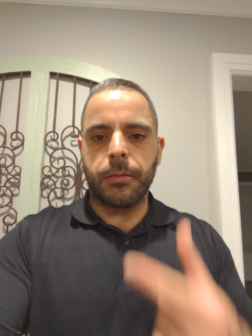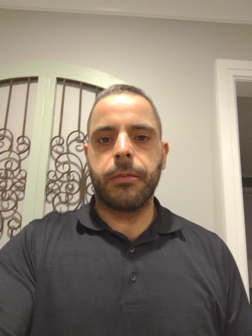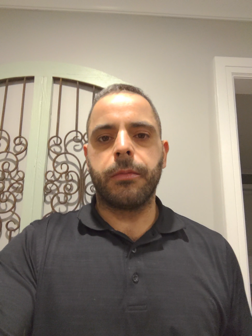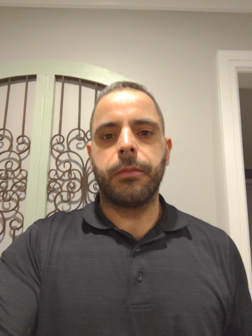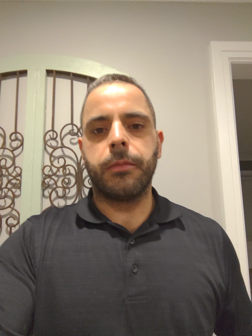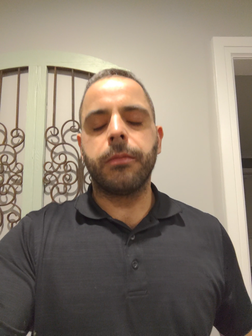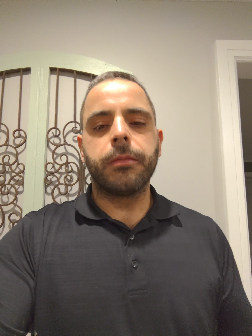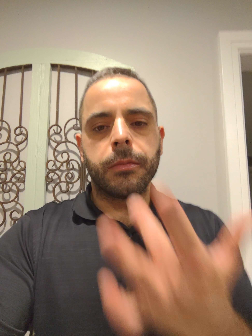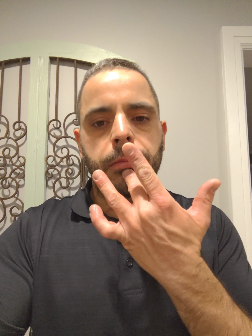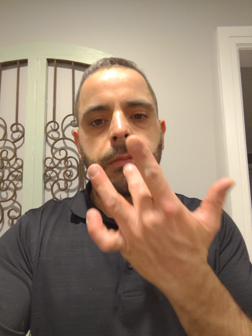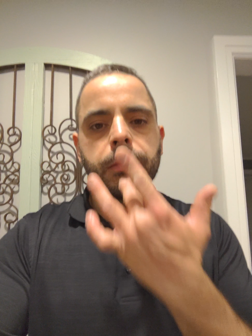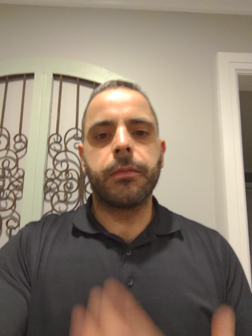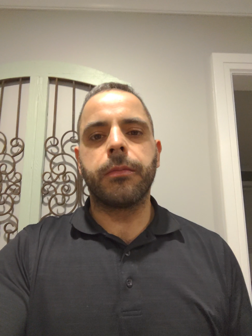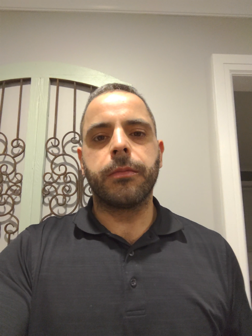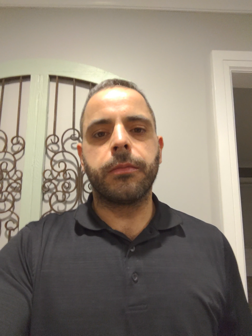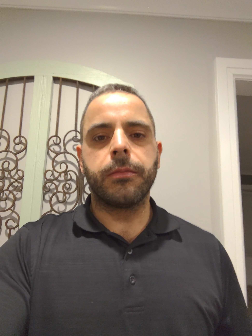taste